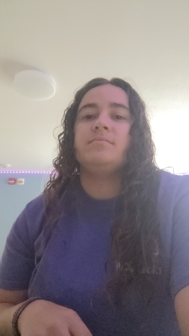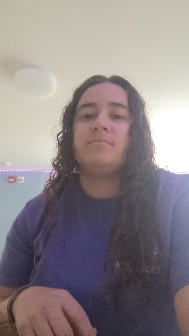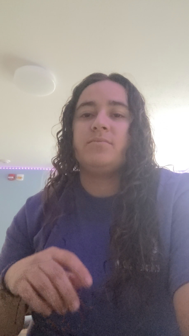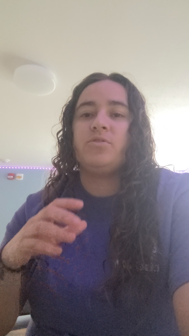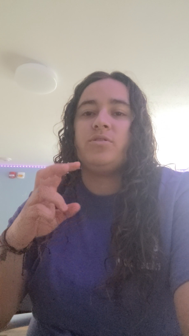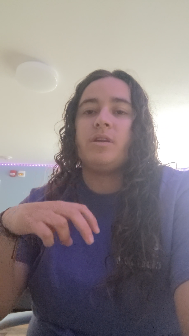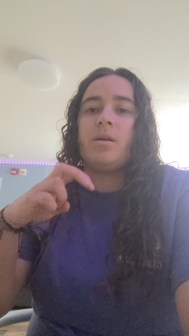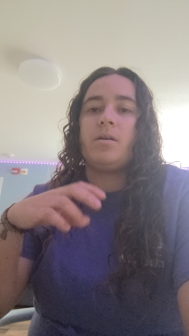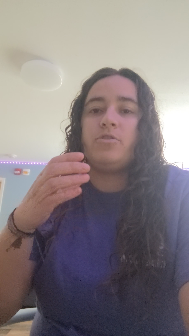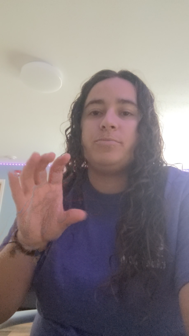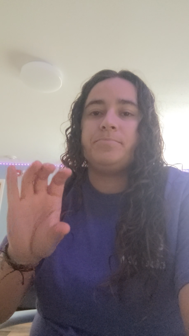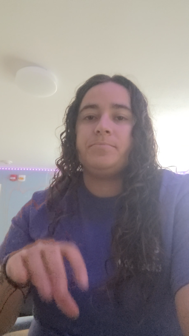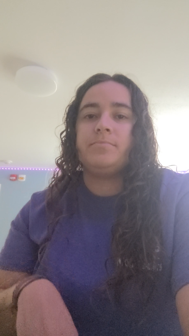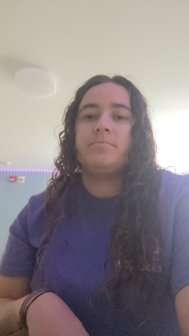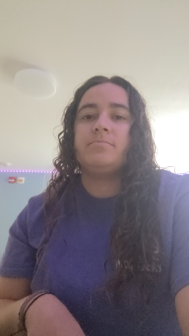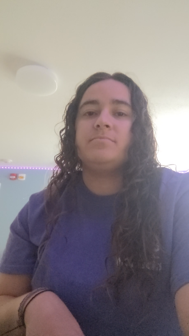potato chip